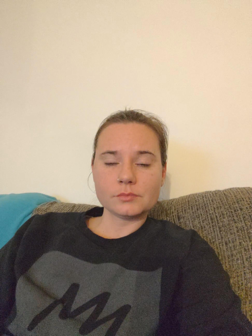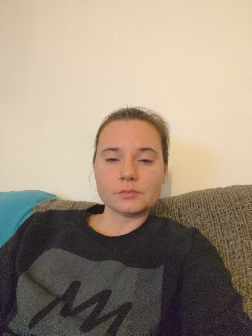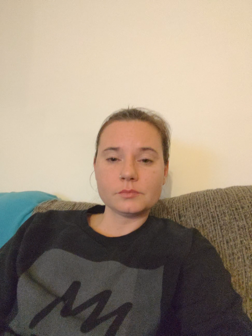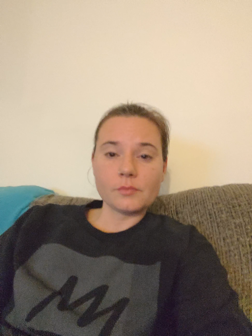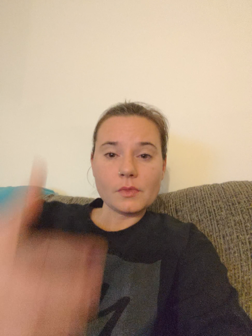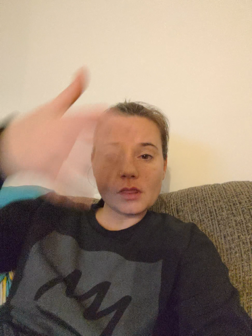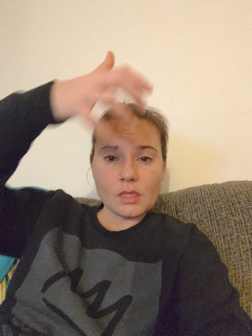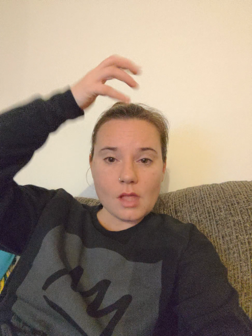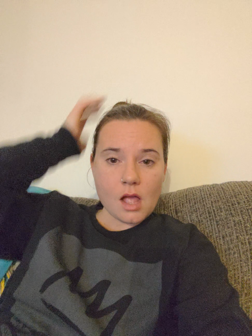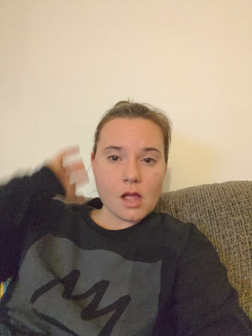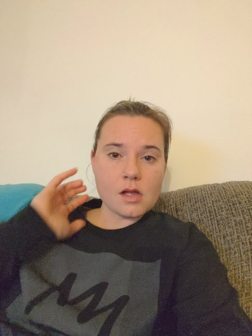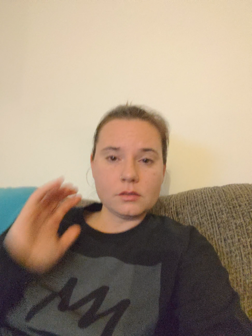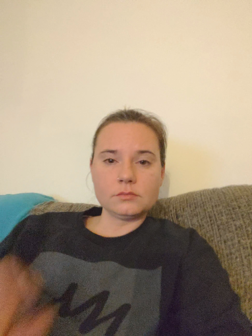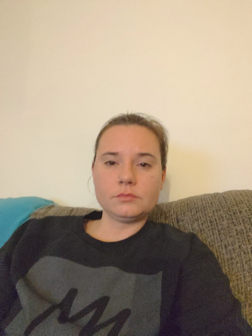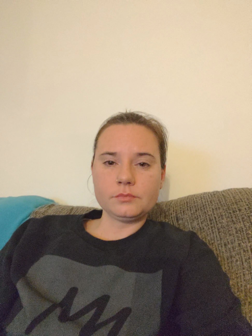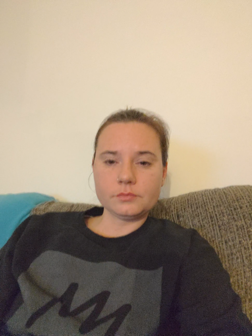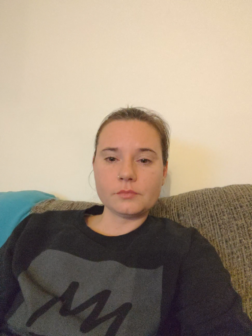lion